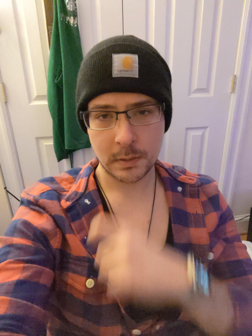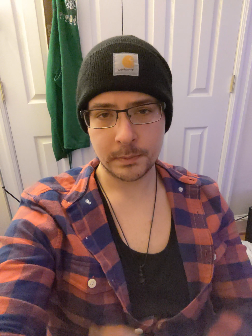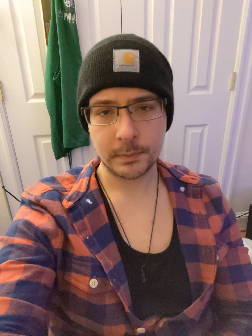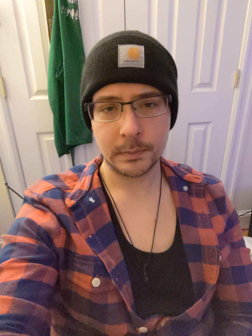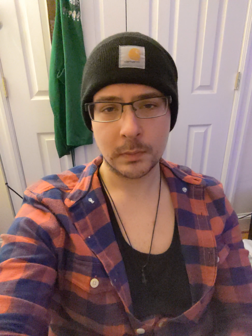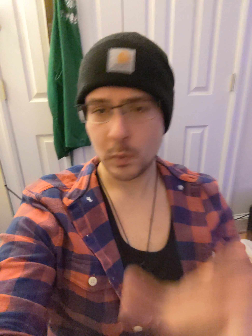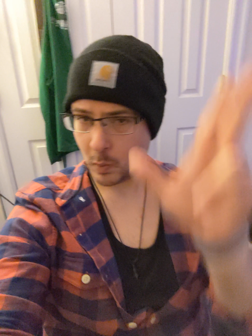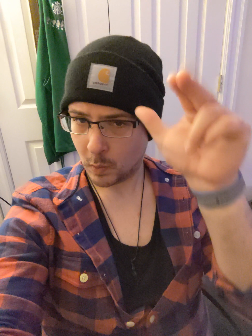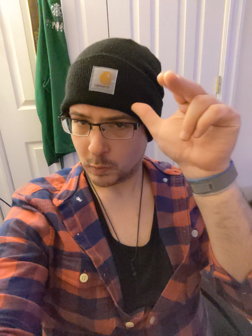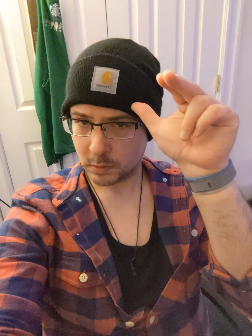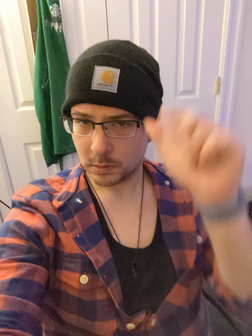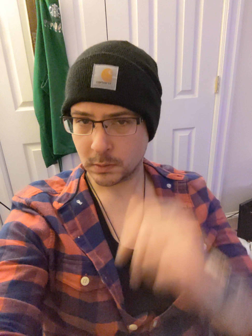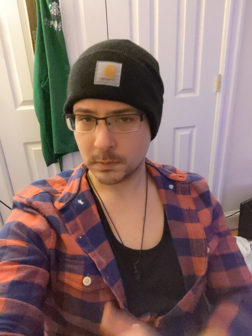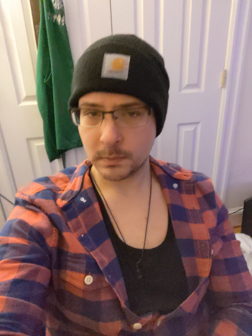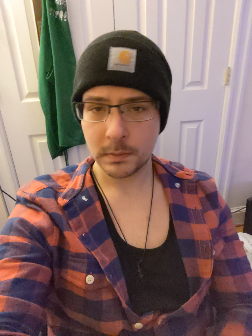horse